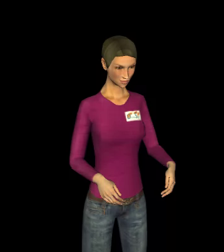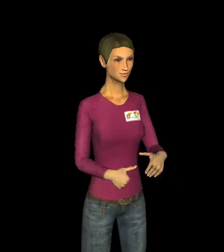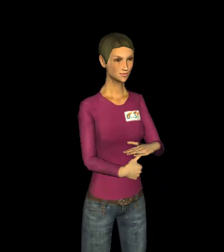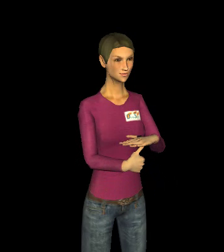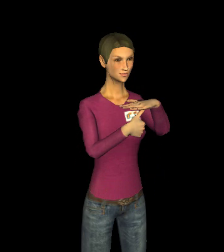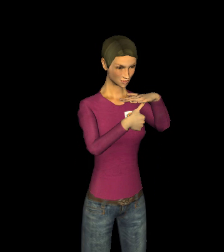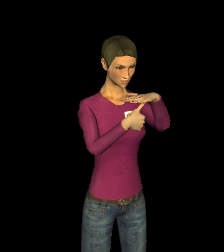عاصمة